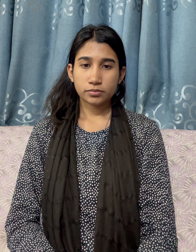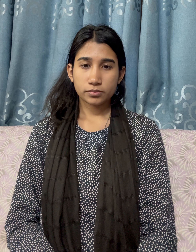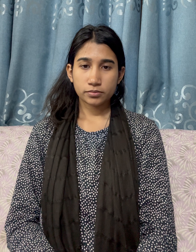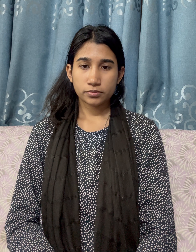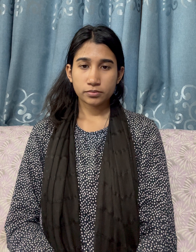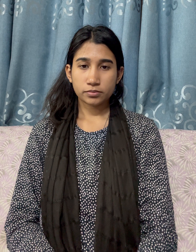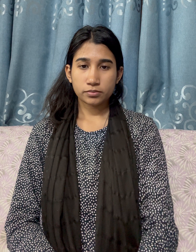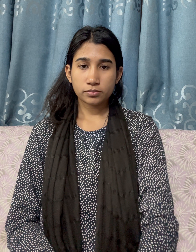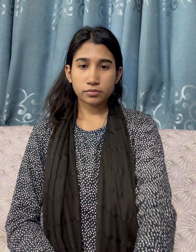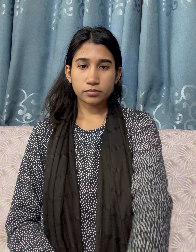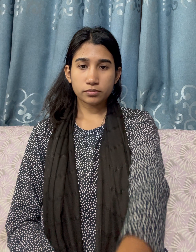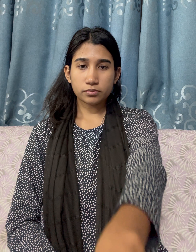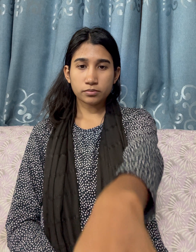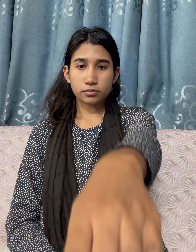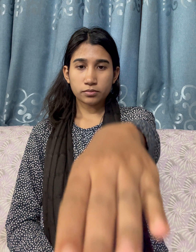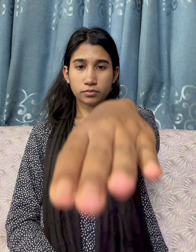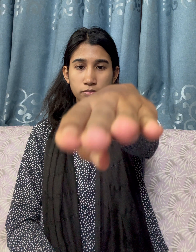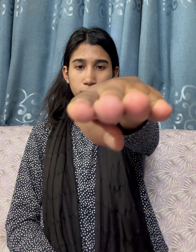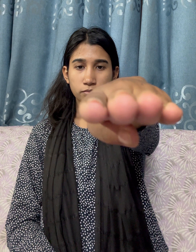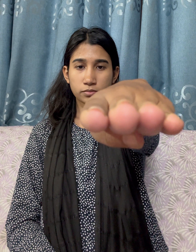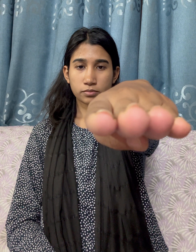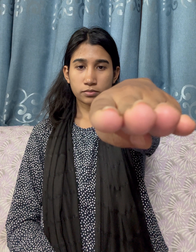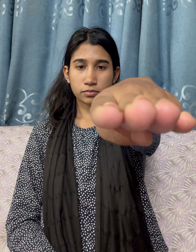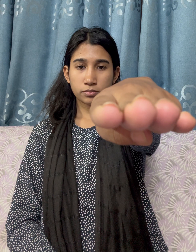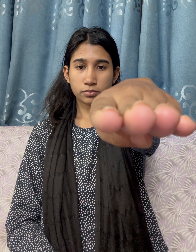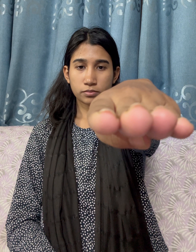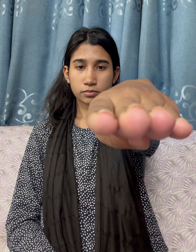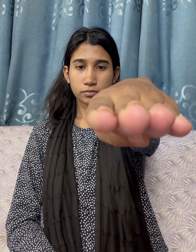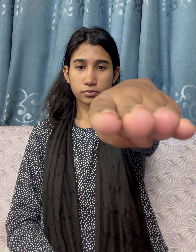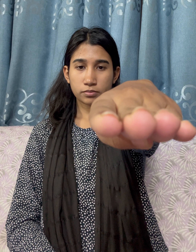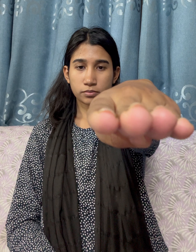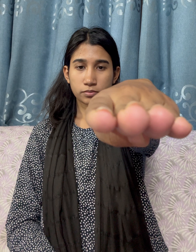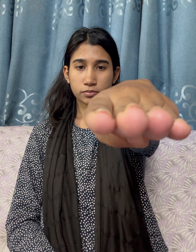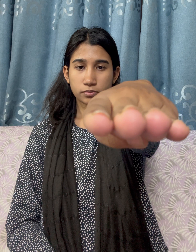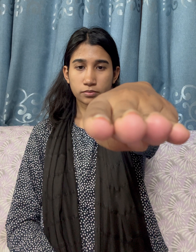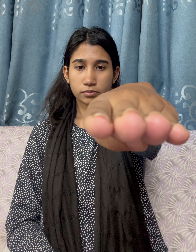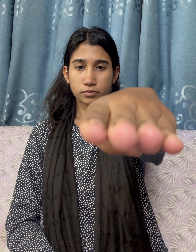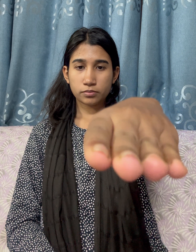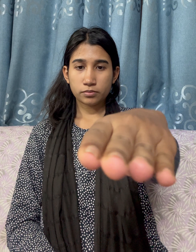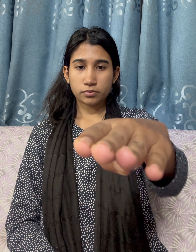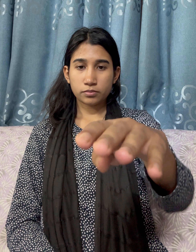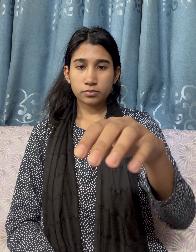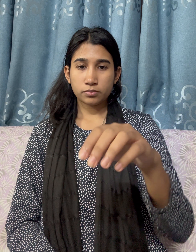শপথ নেয়া